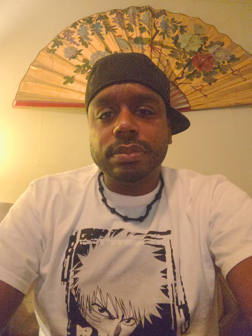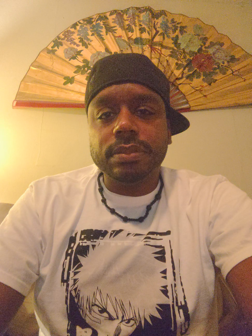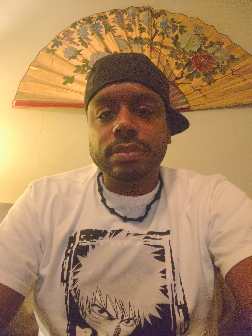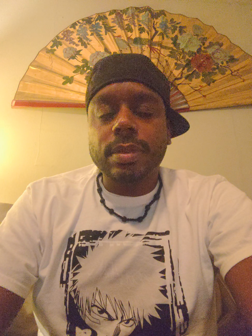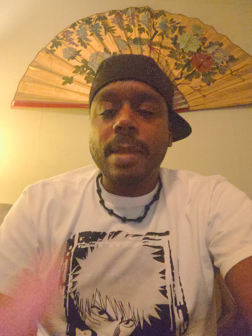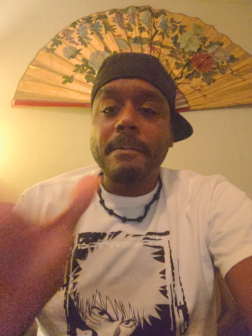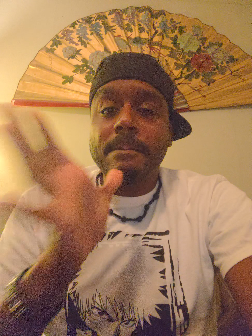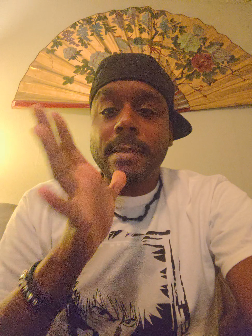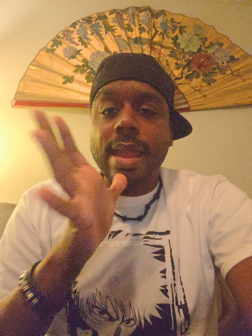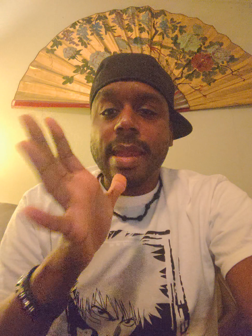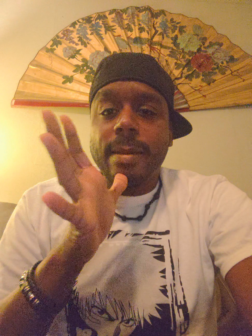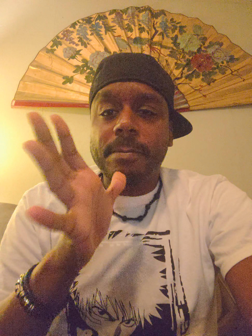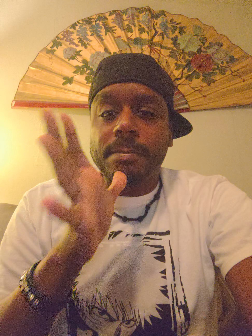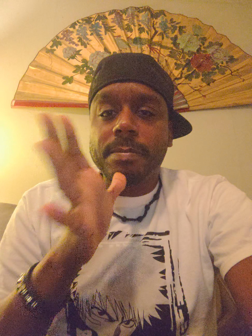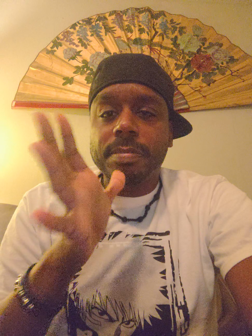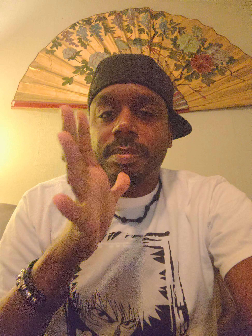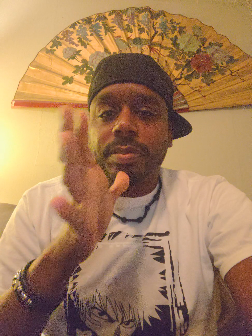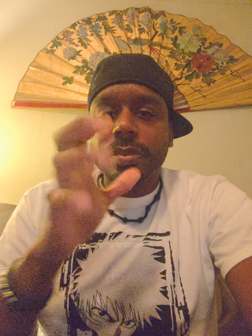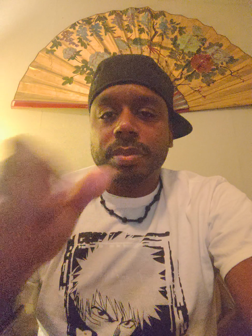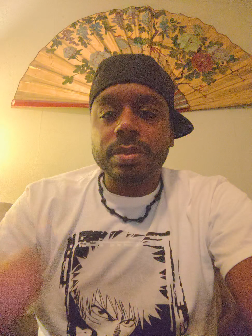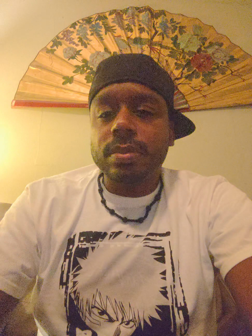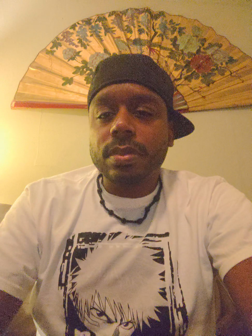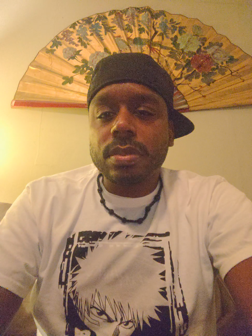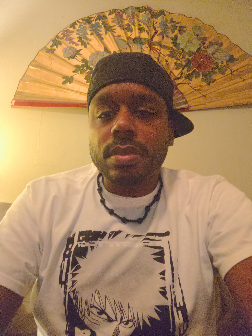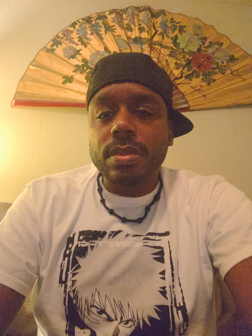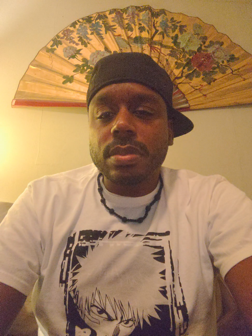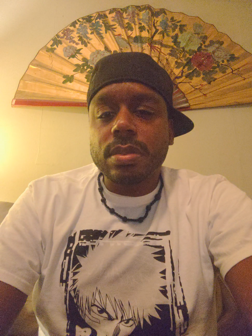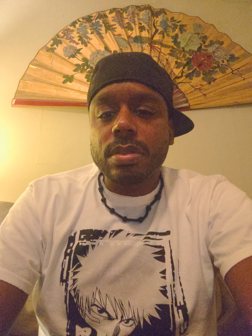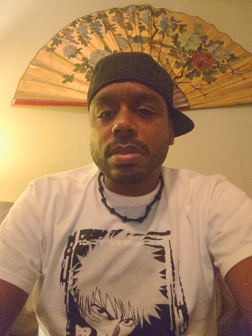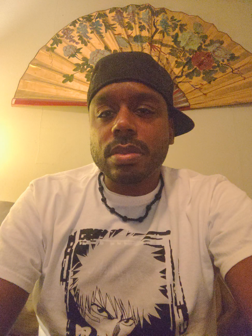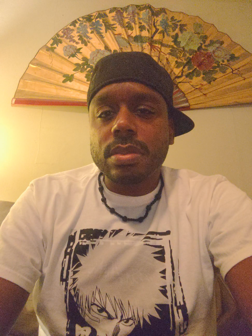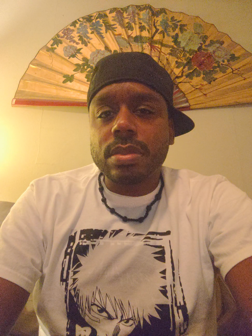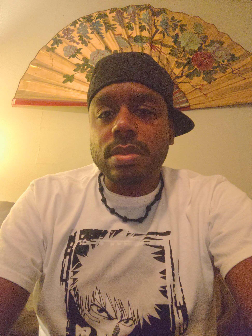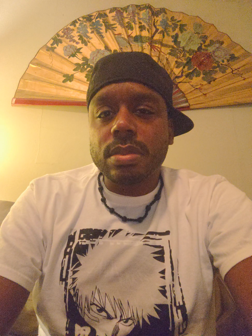mom